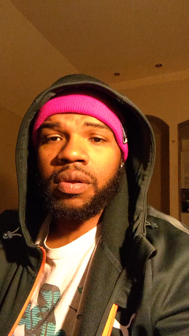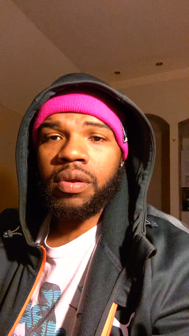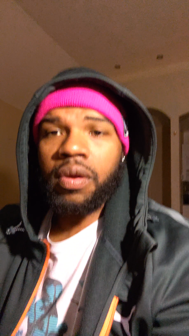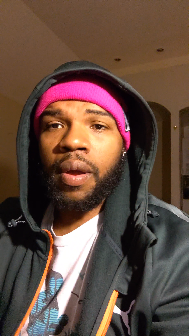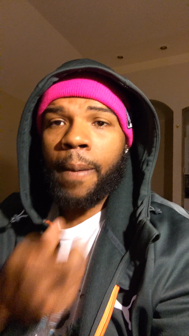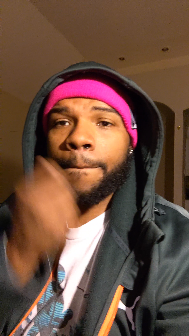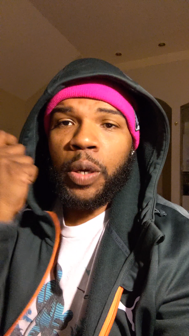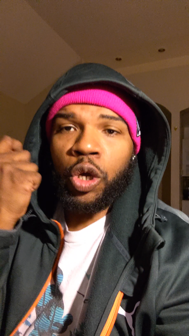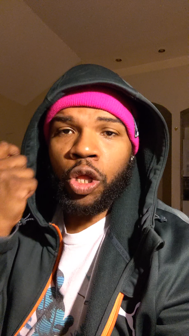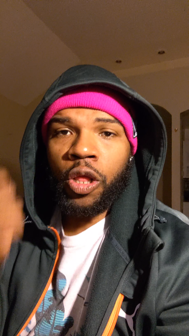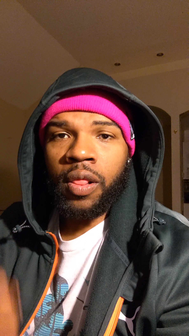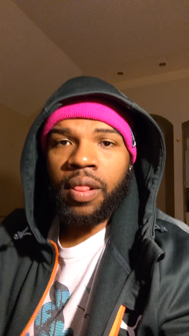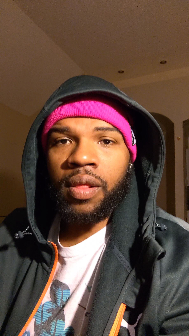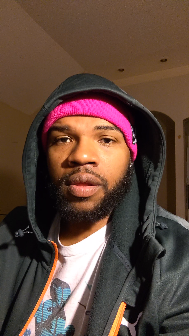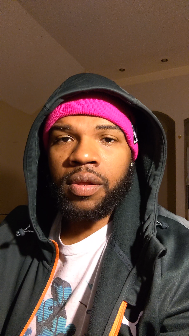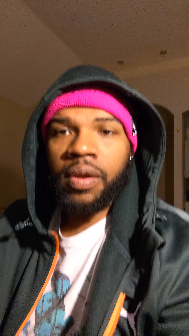pull